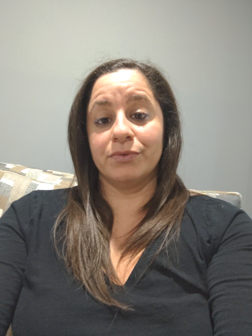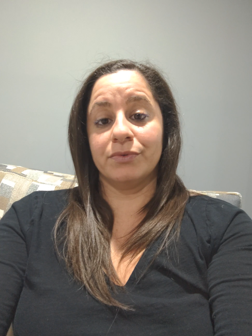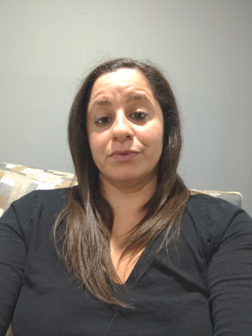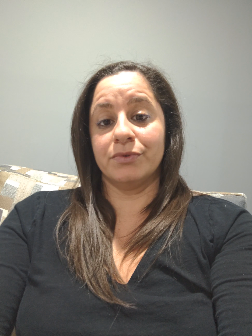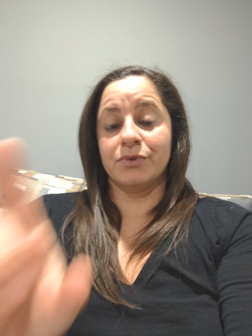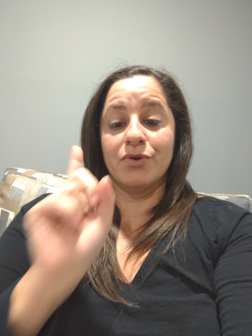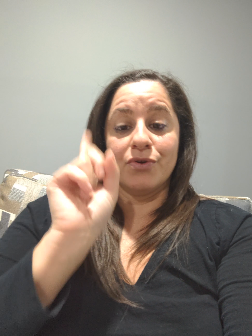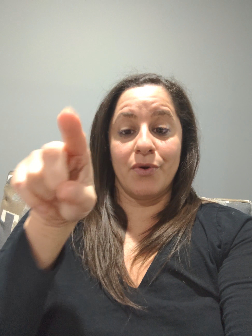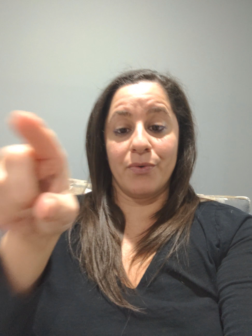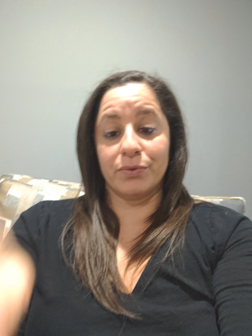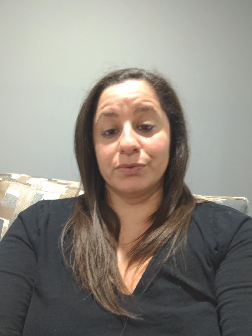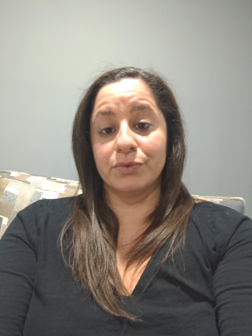go